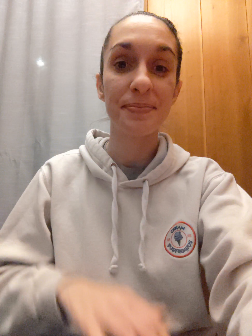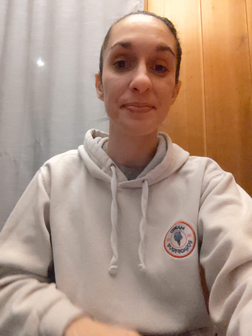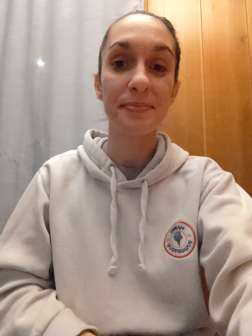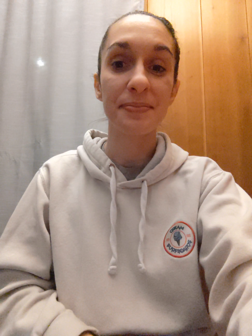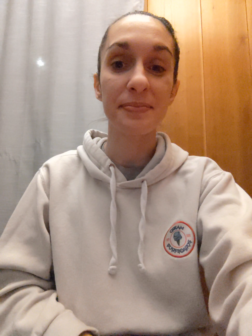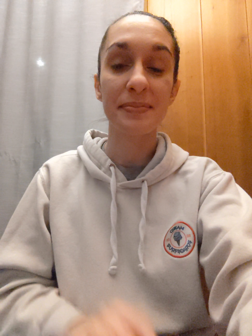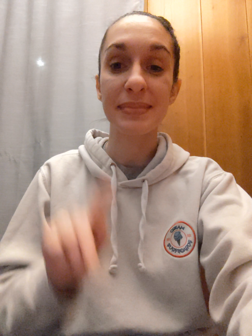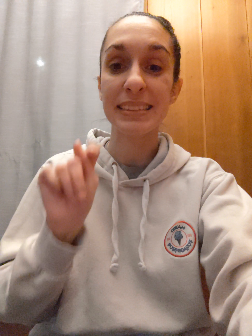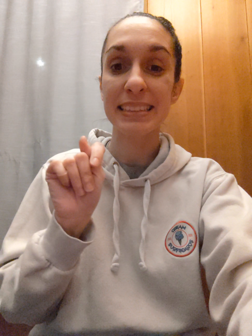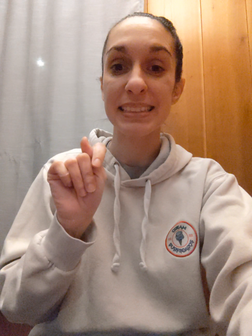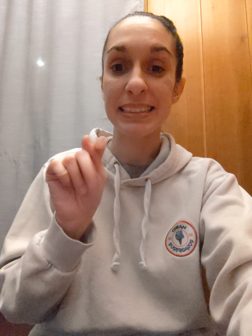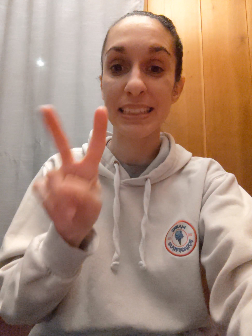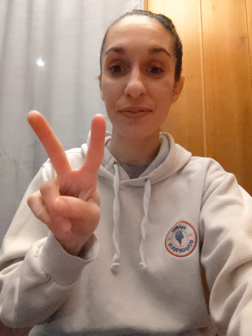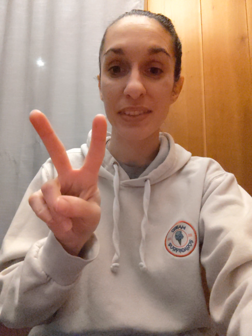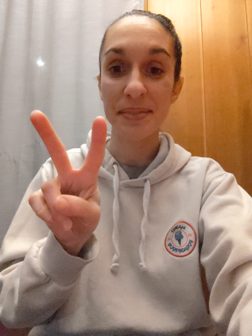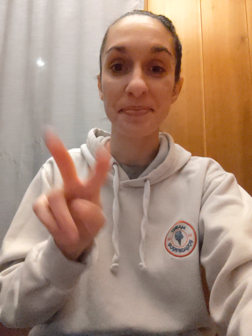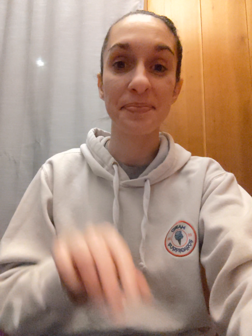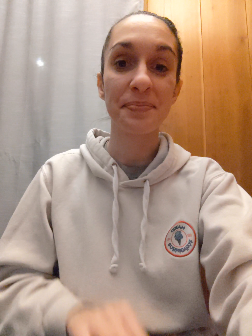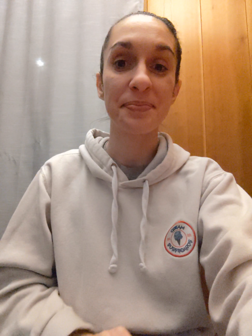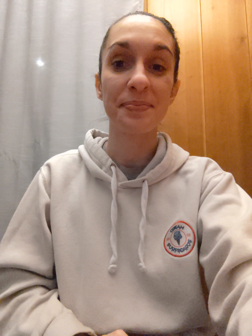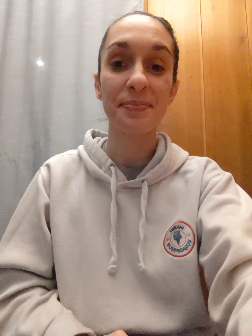TV